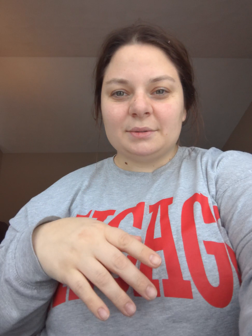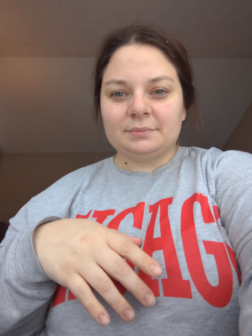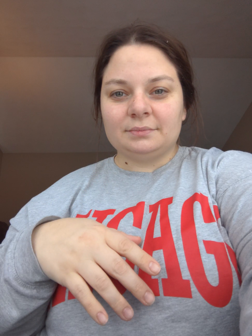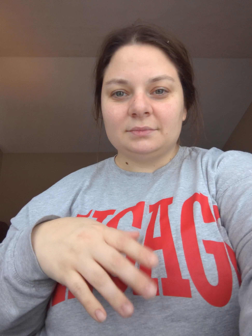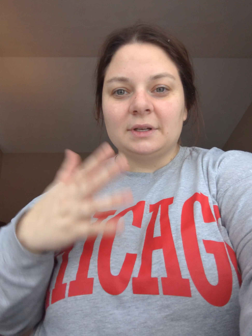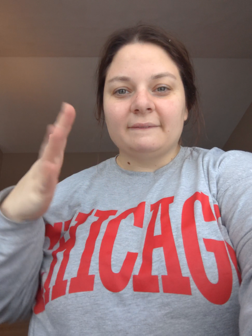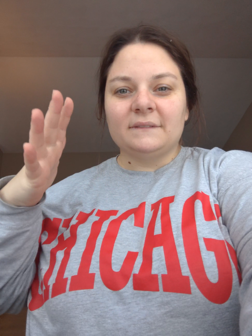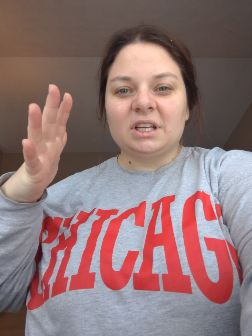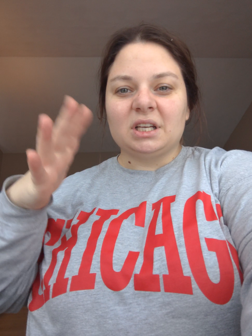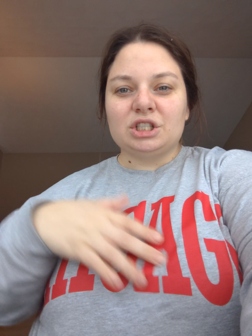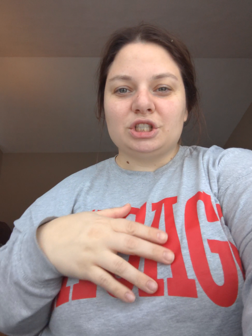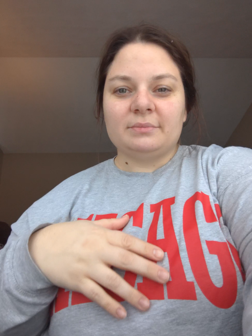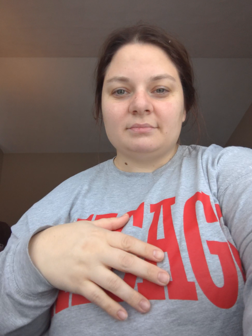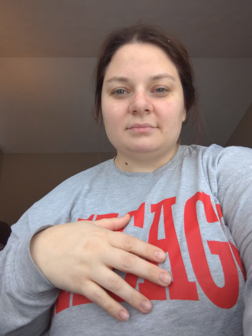finish